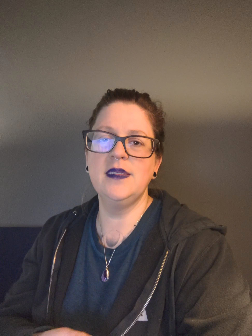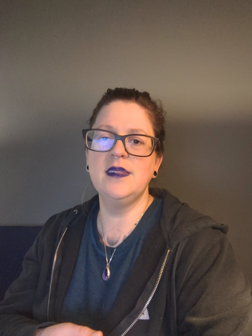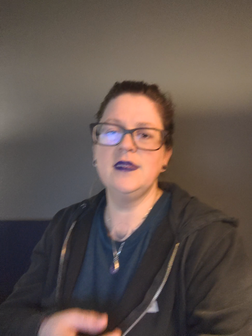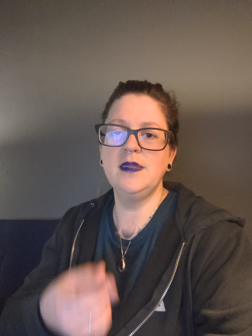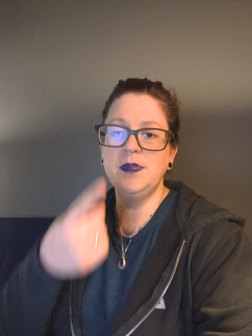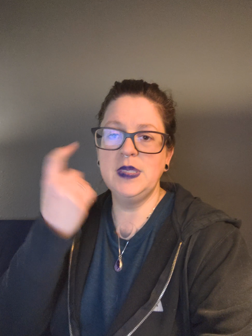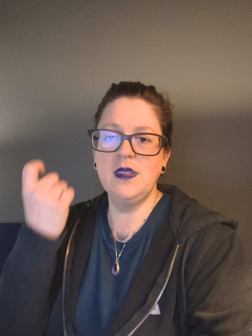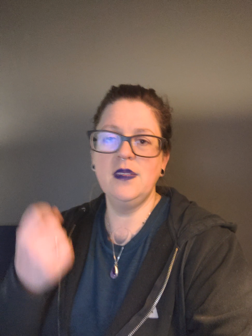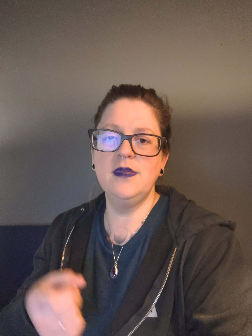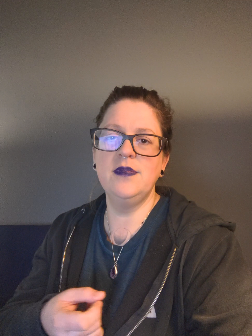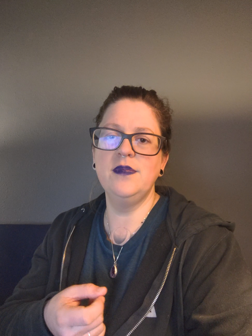because